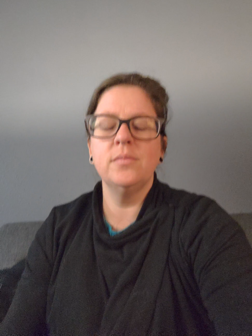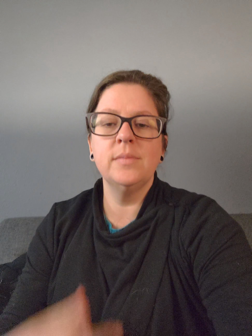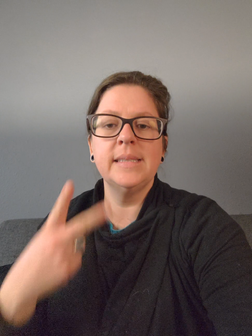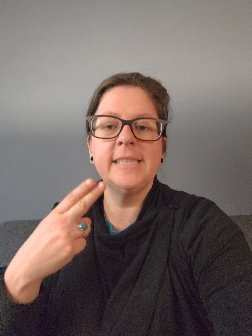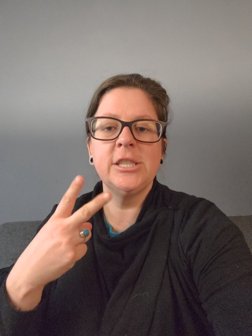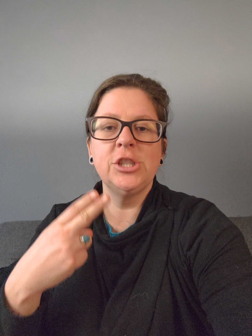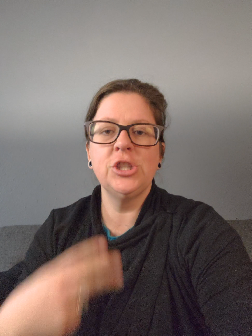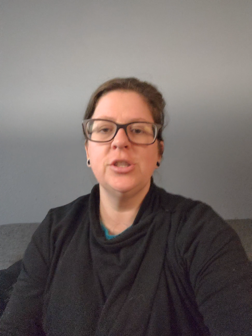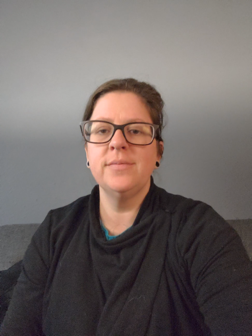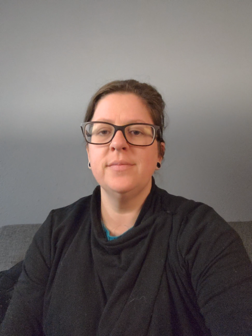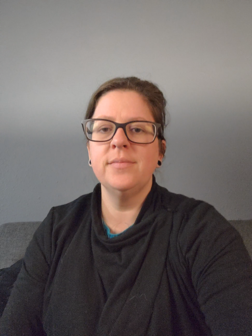scissors